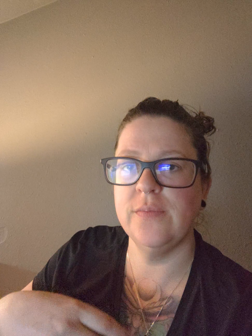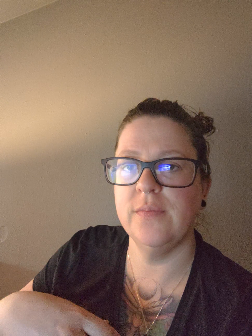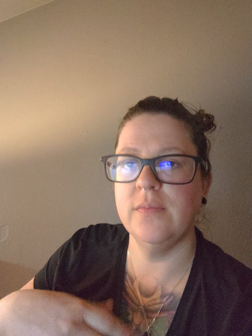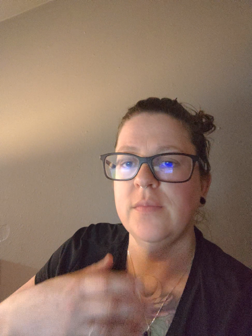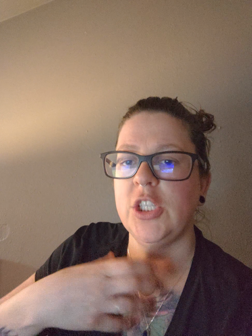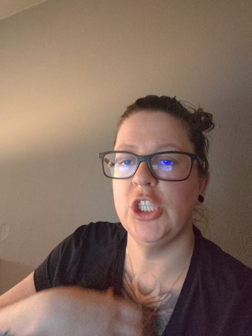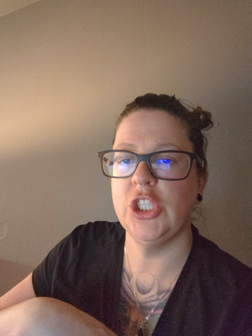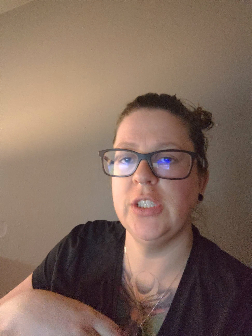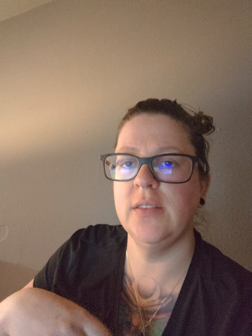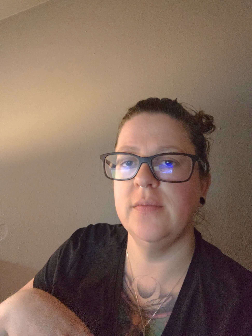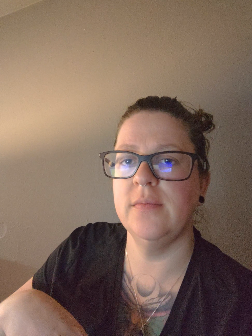hungry